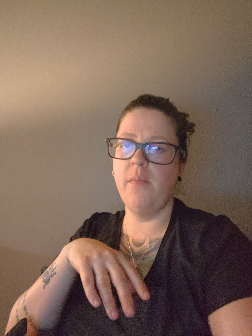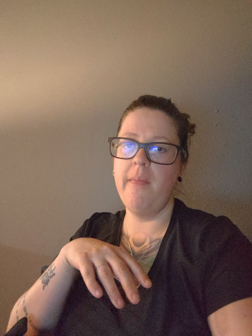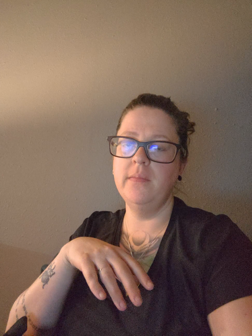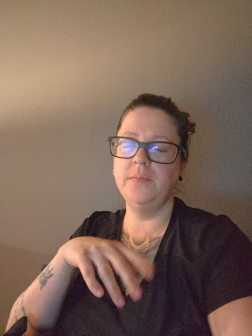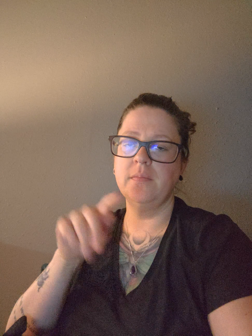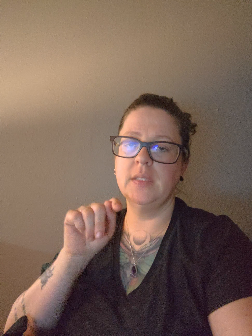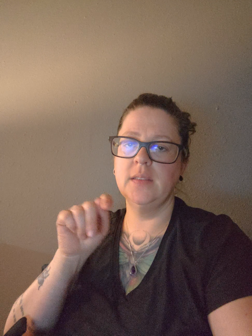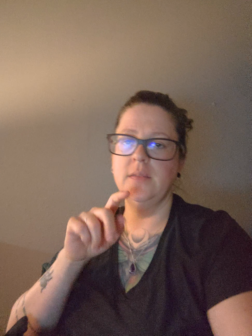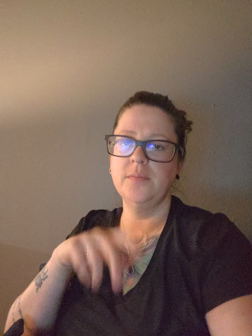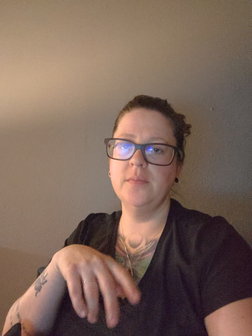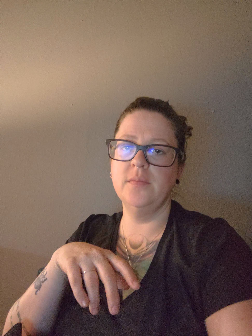potty